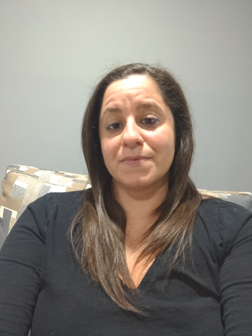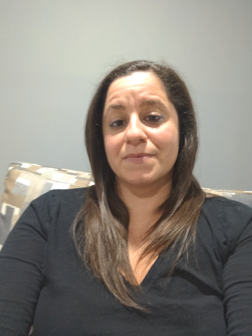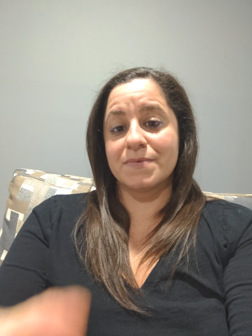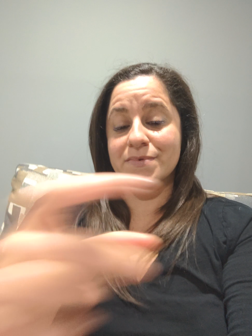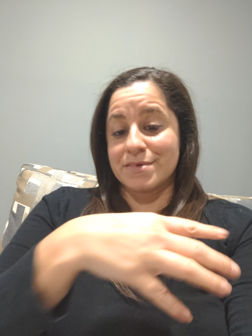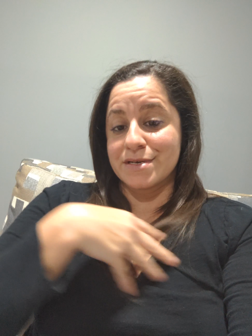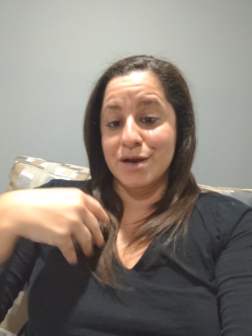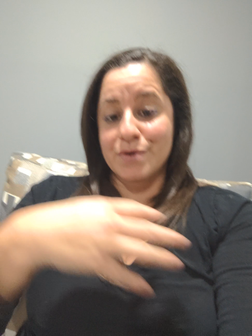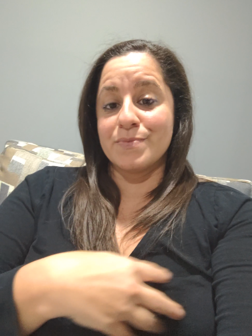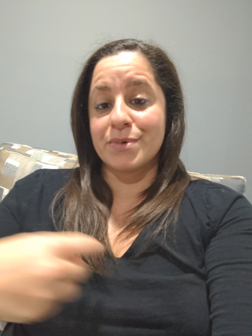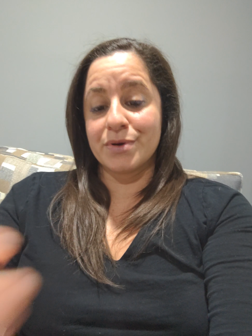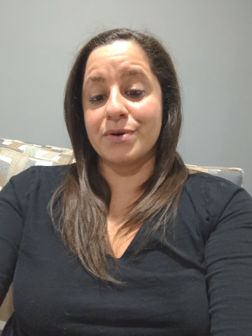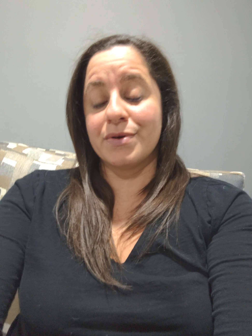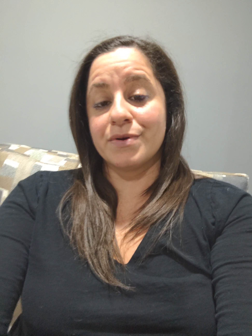zebra